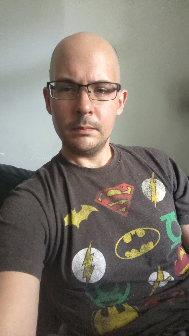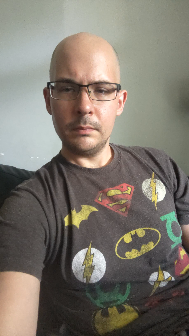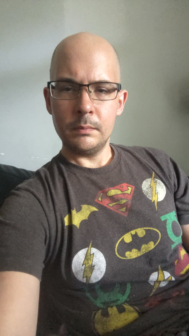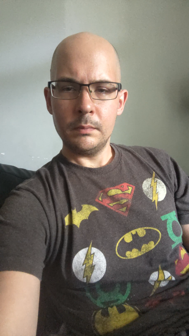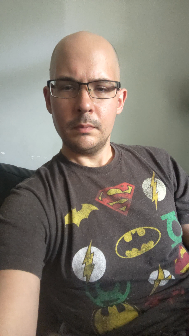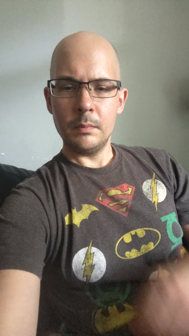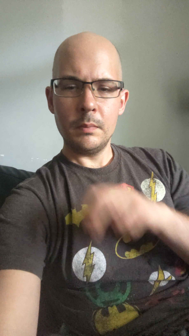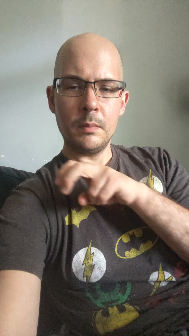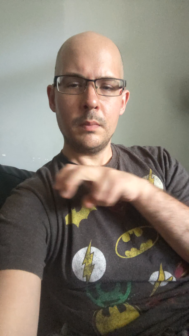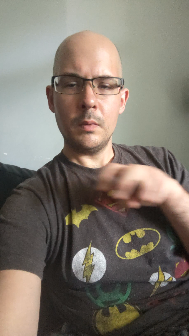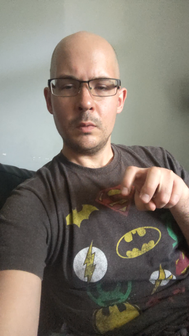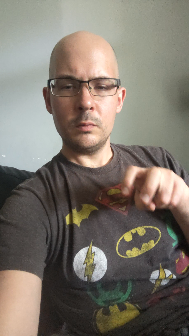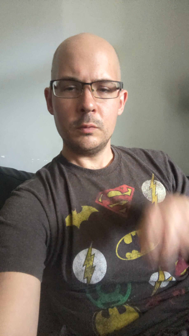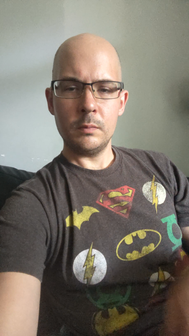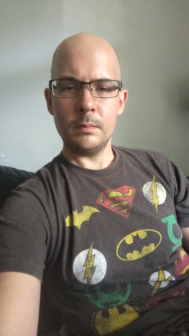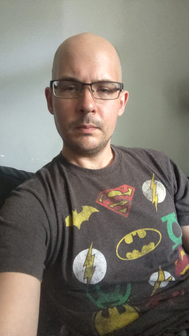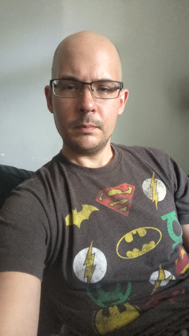porch